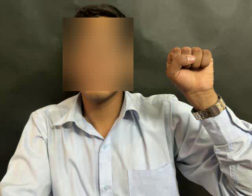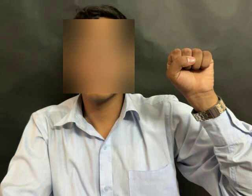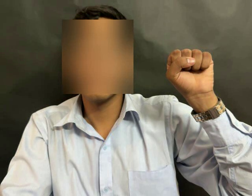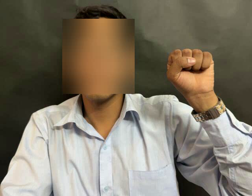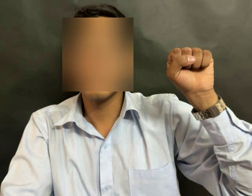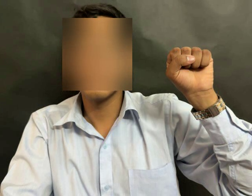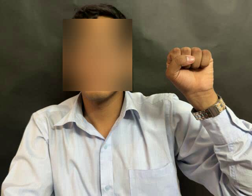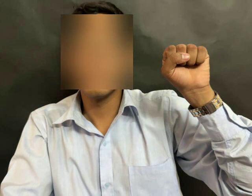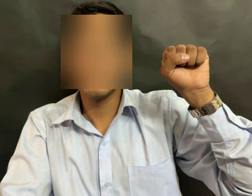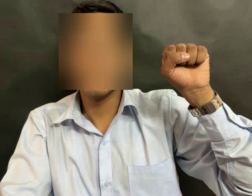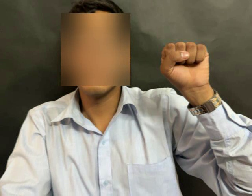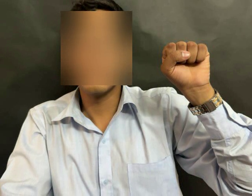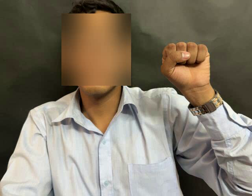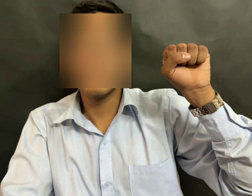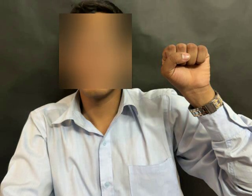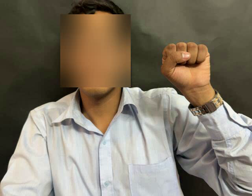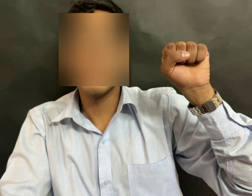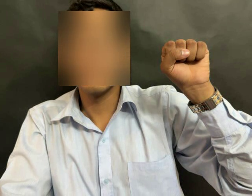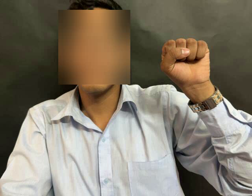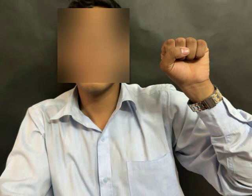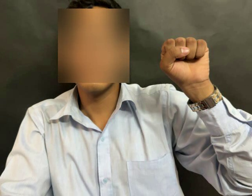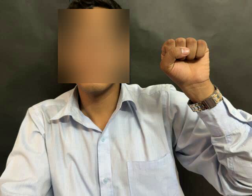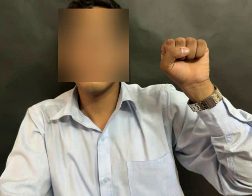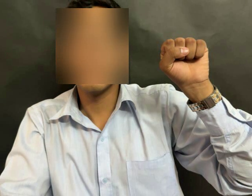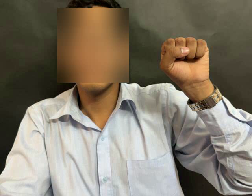S